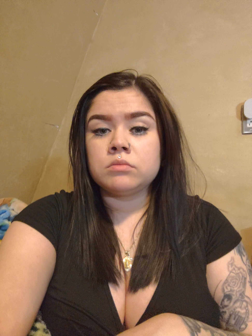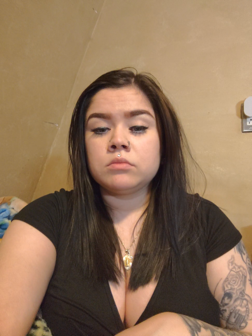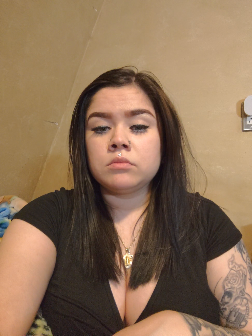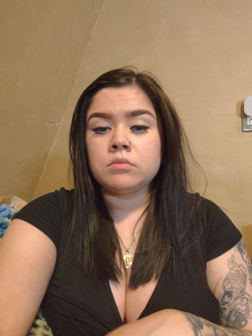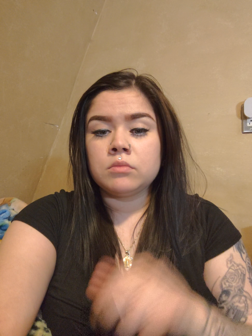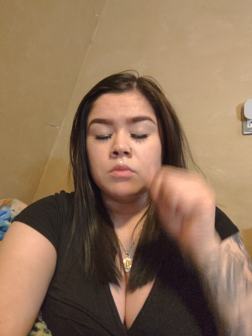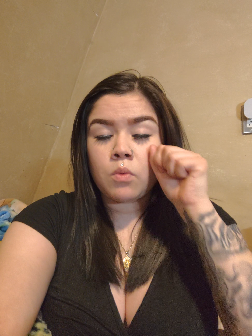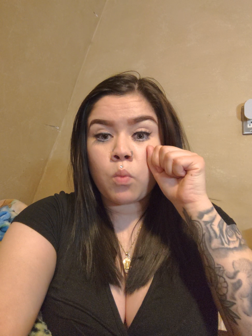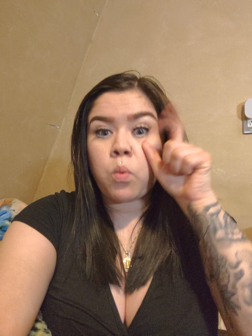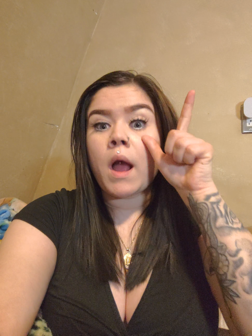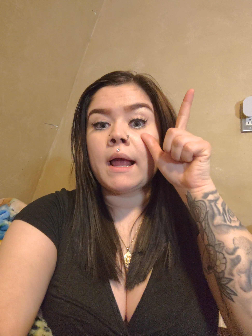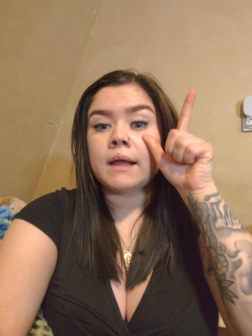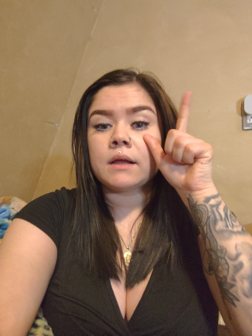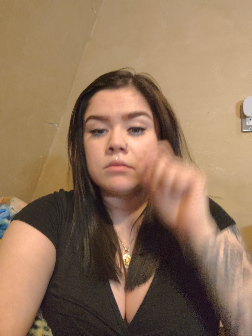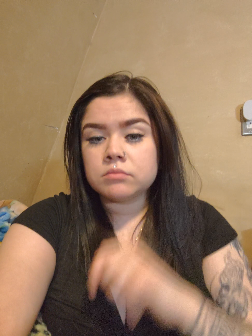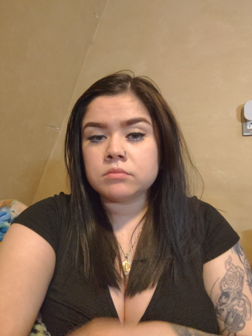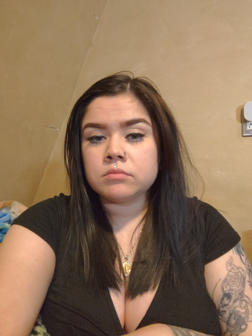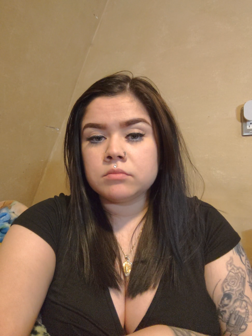wake